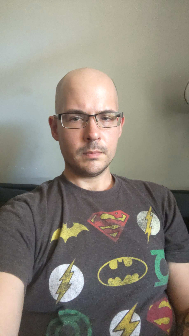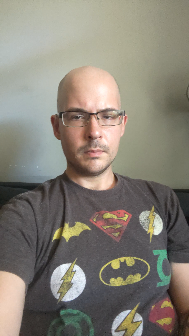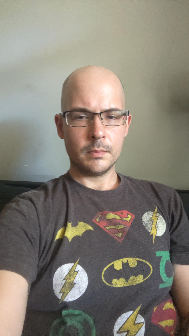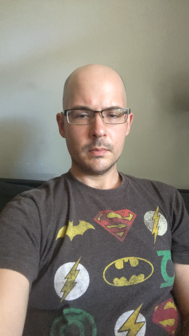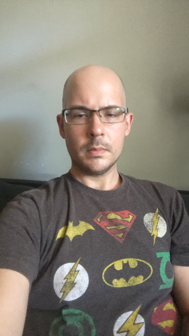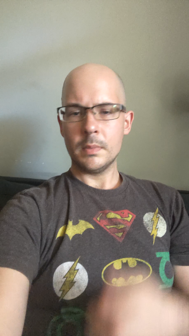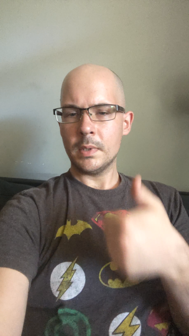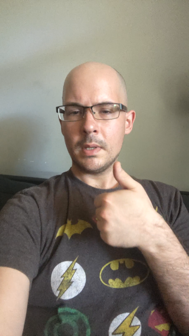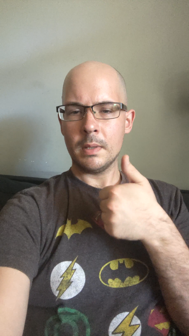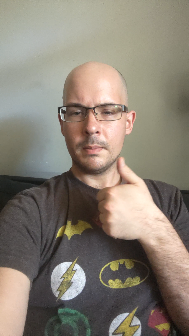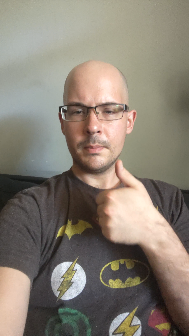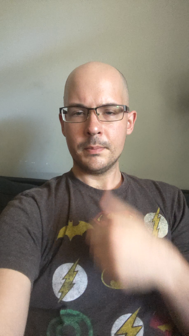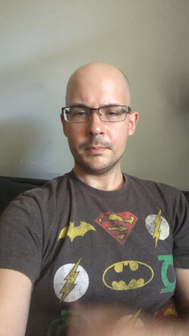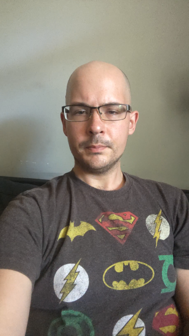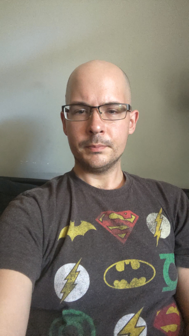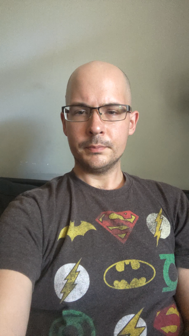game